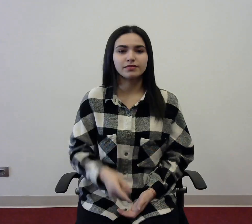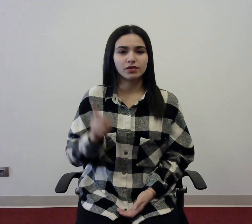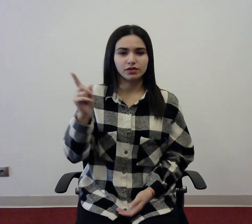onun